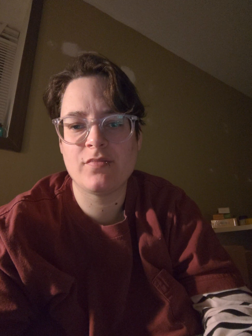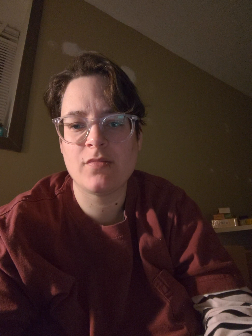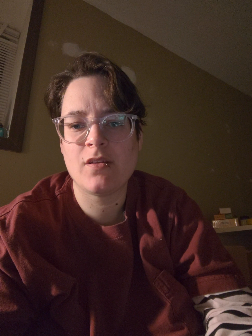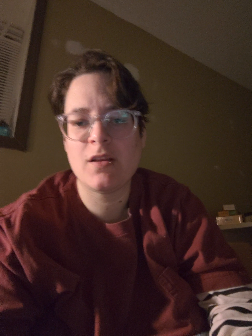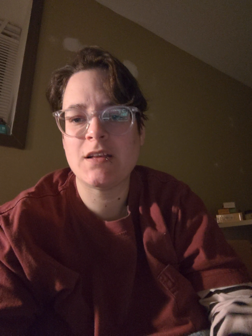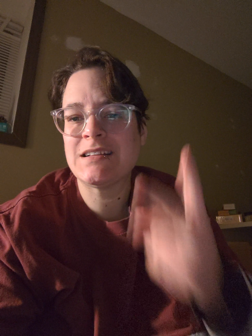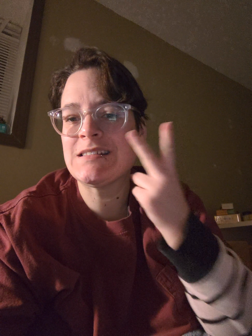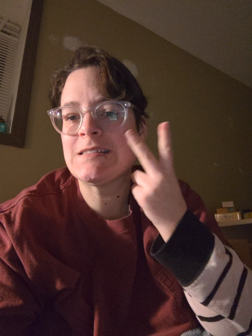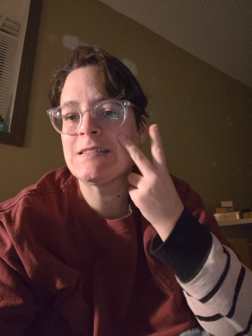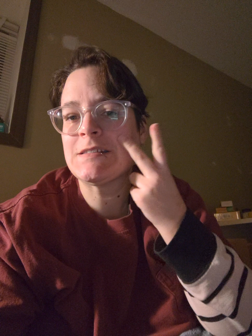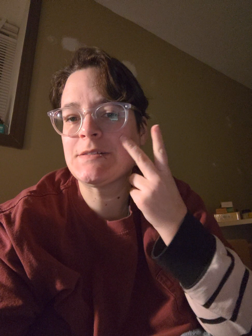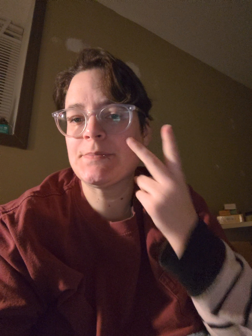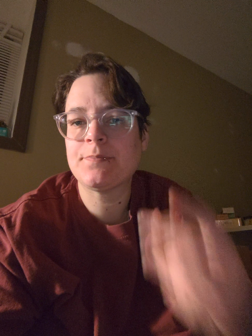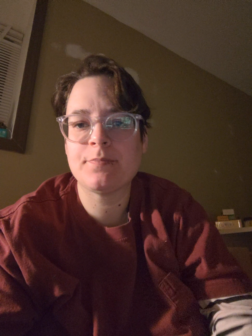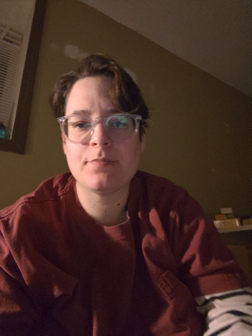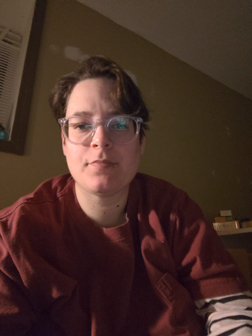see